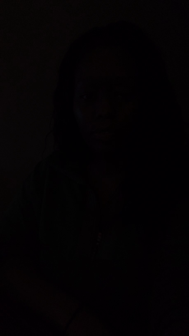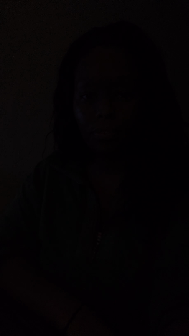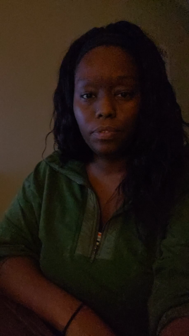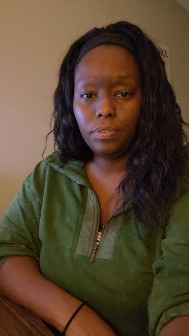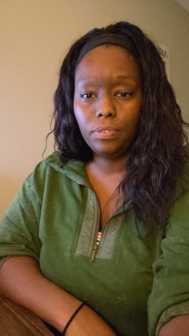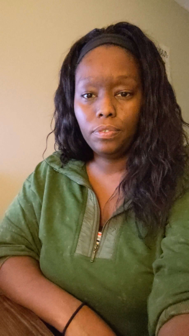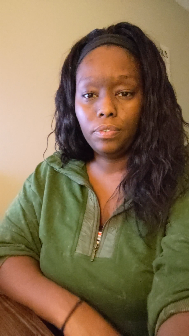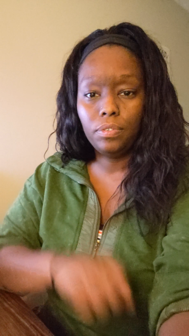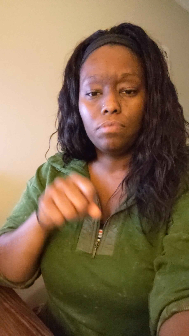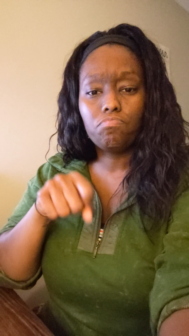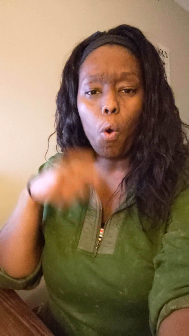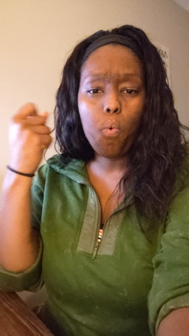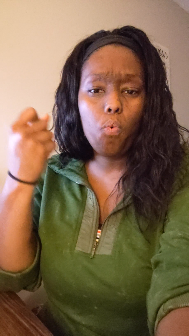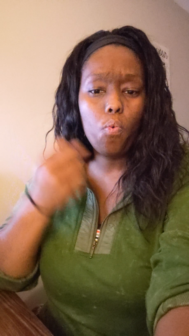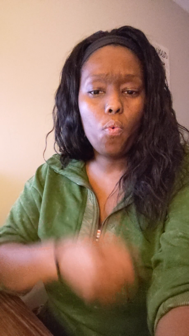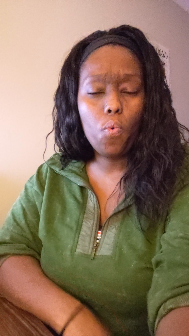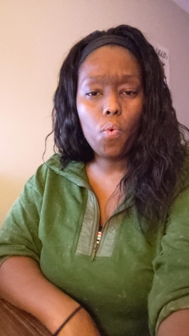broken